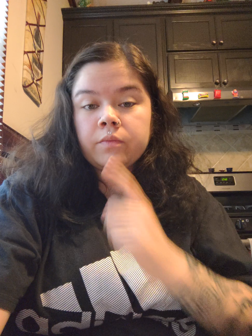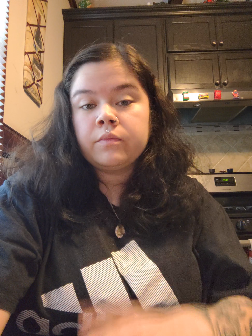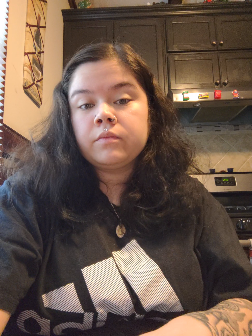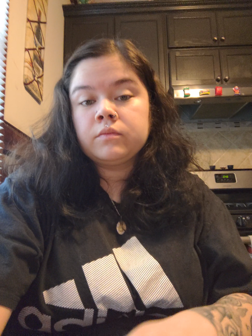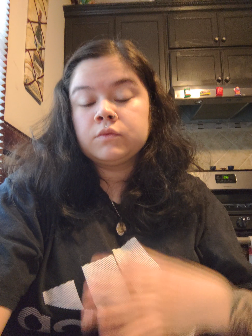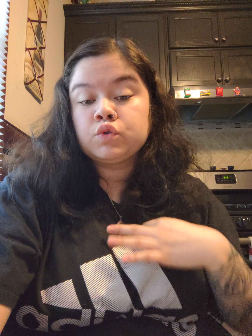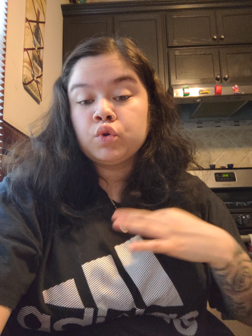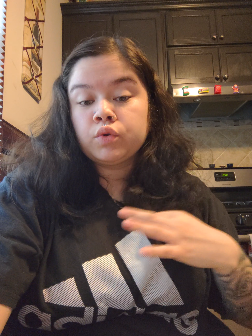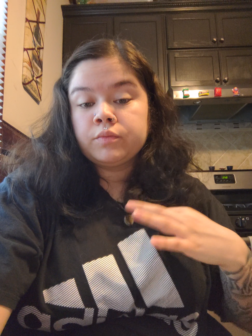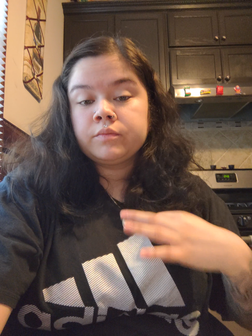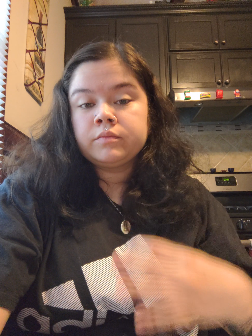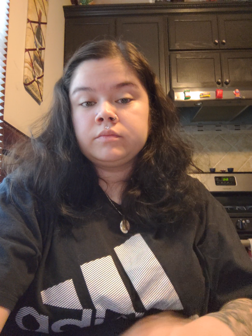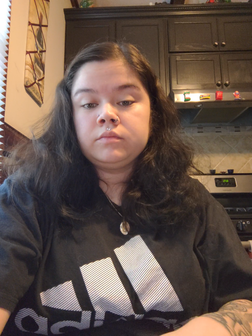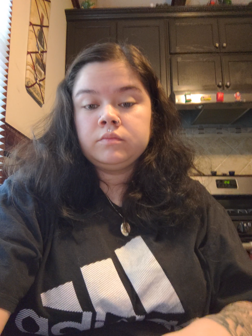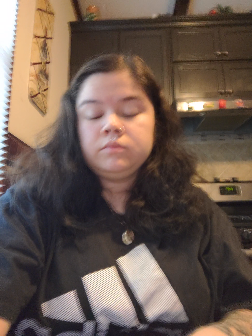shirt